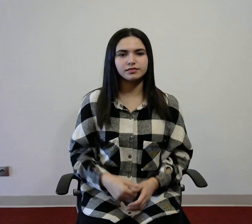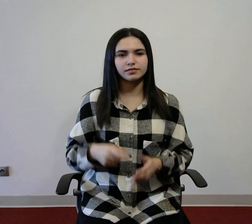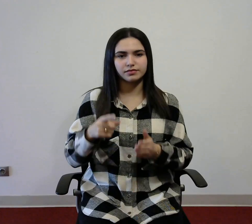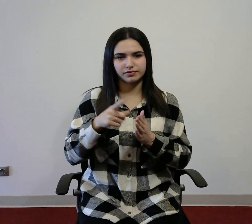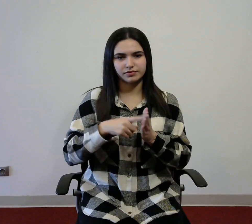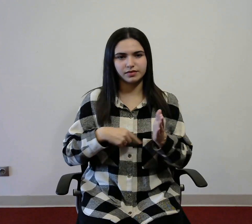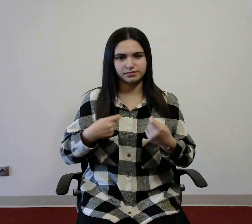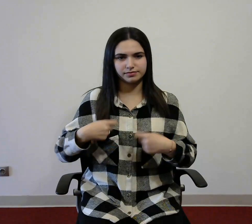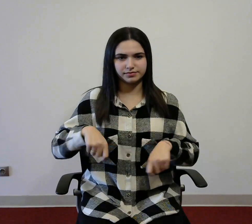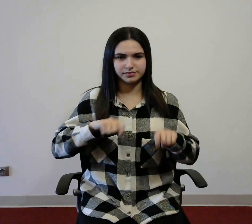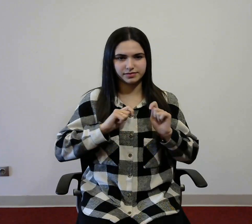etibarnamə